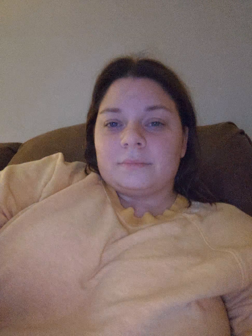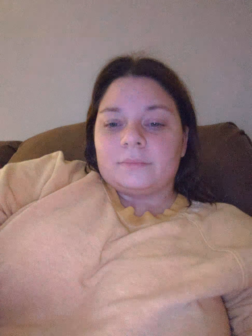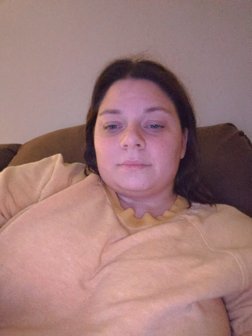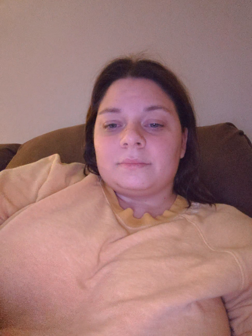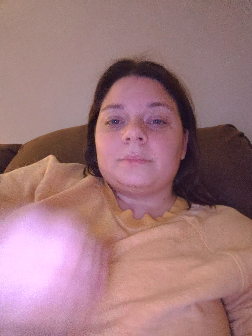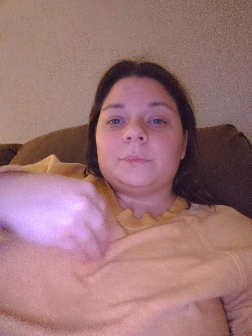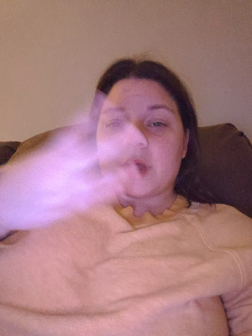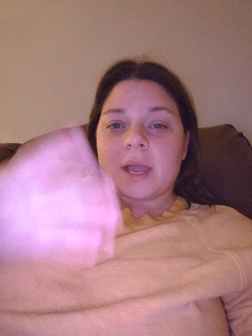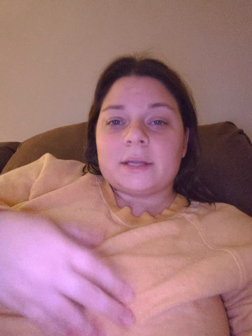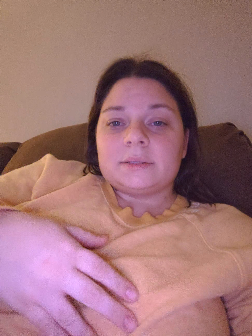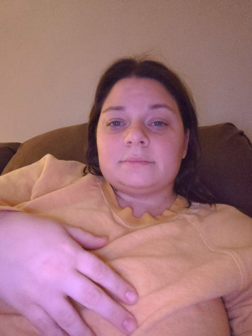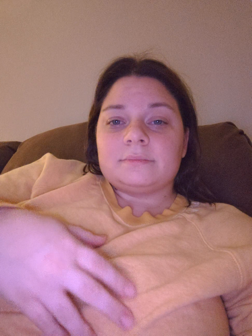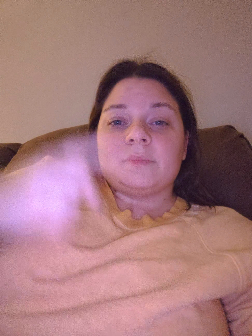white